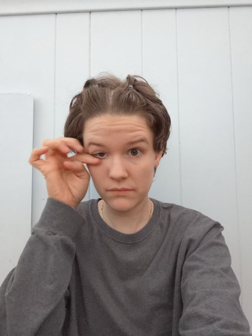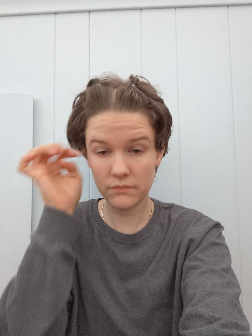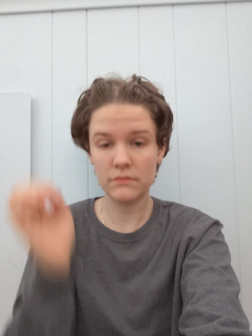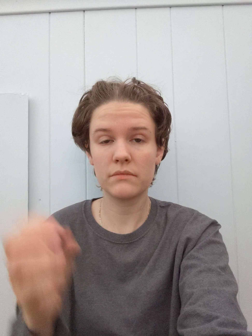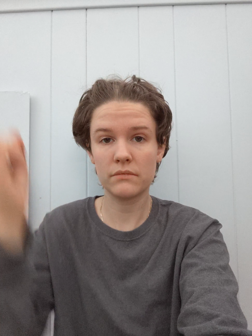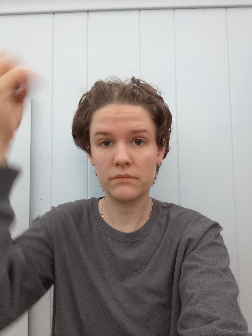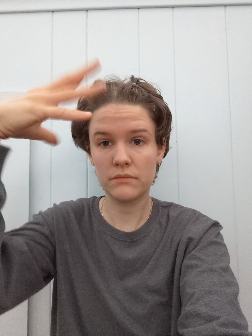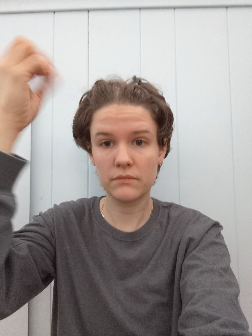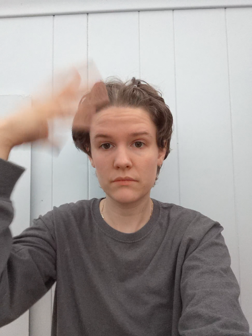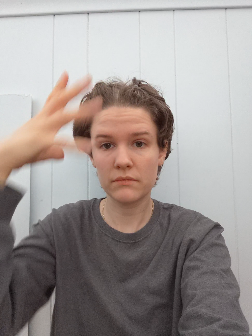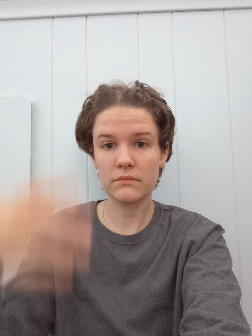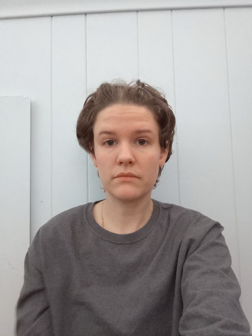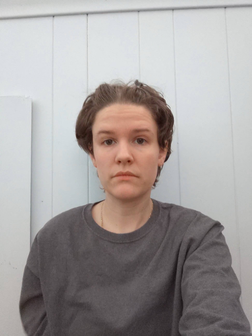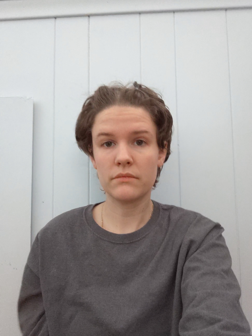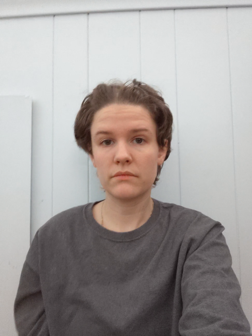shower